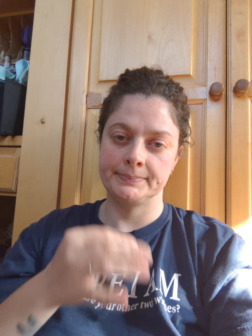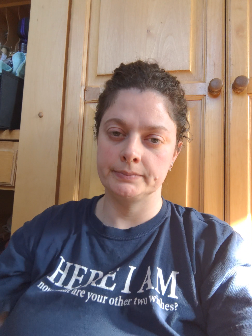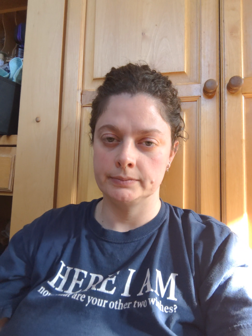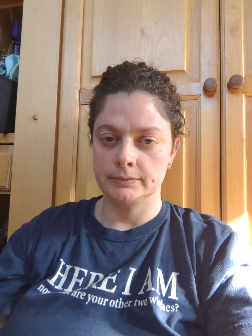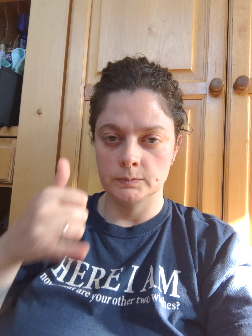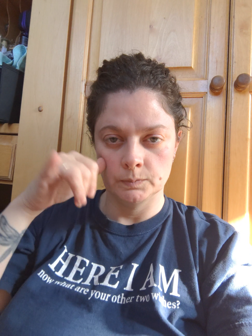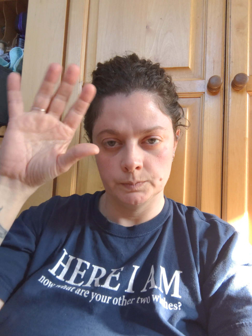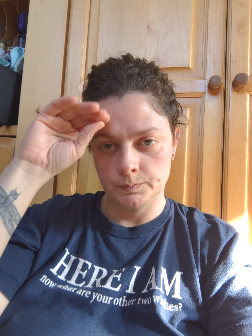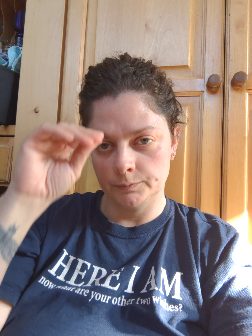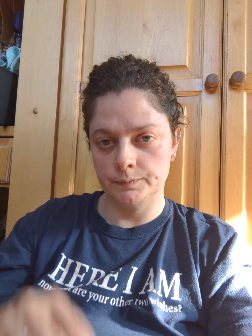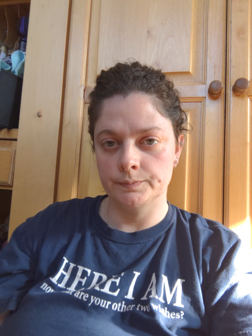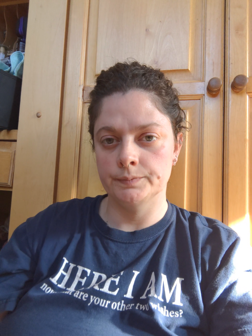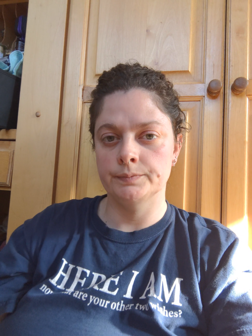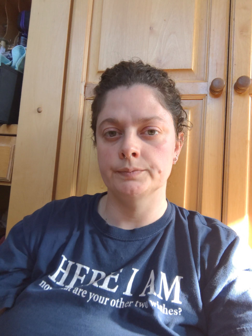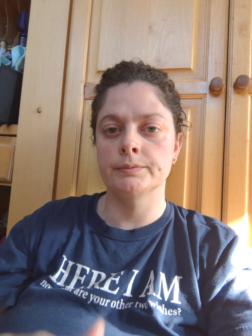cowboy